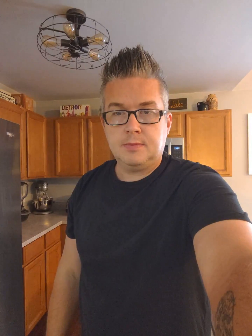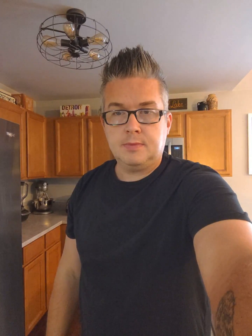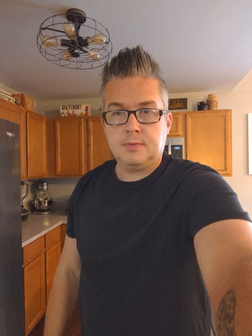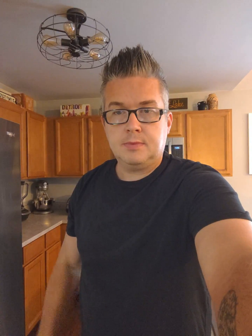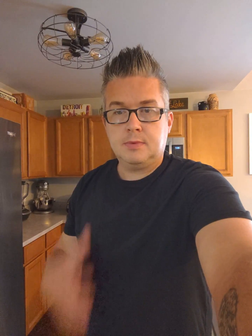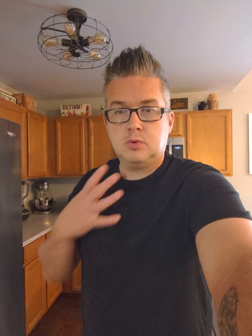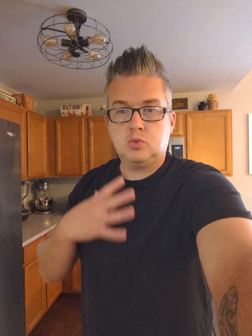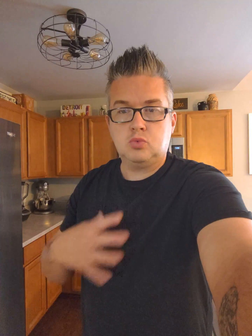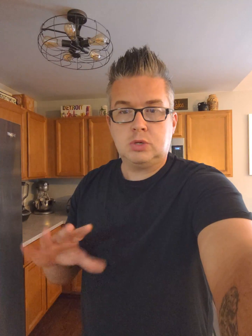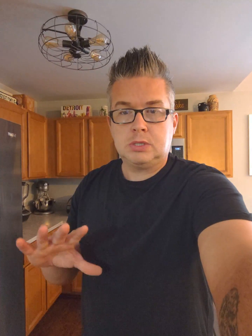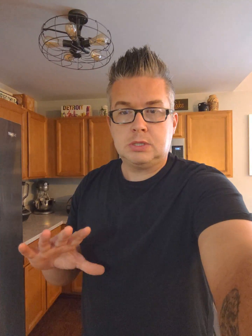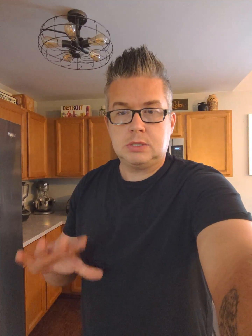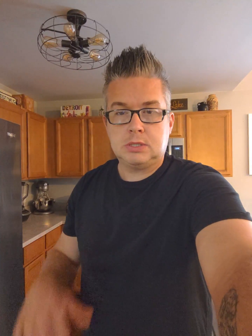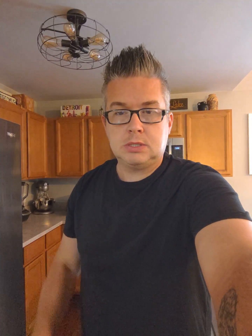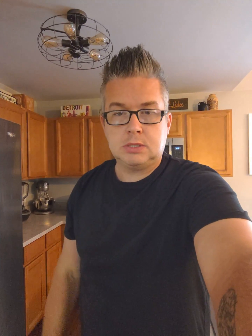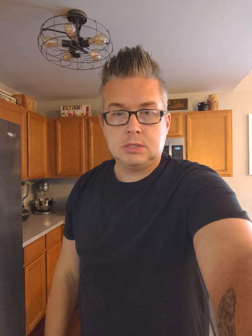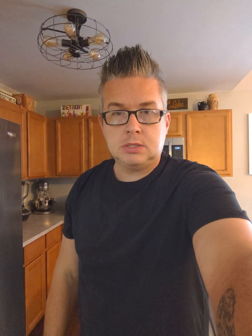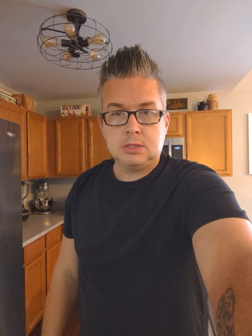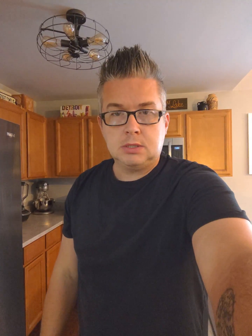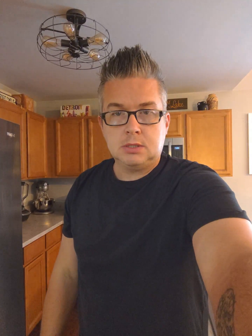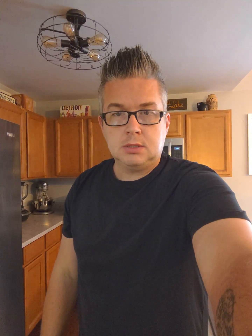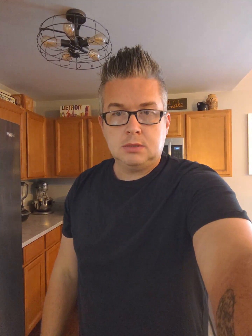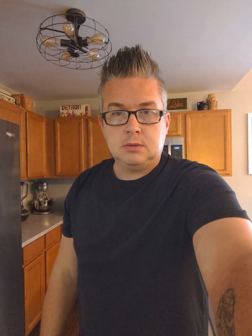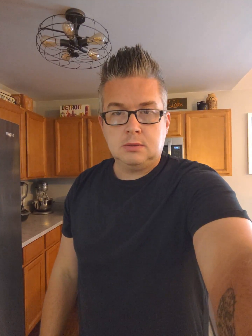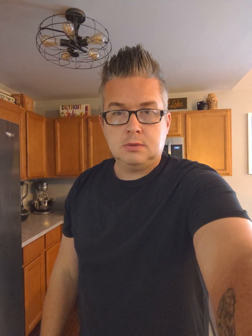dress